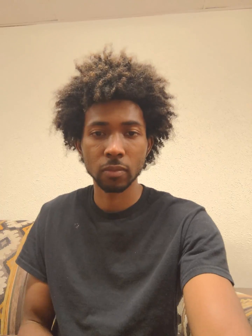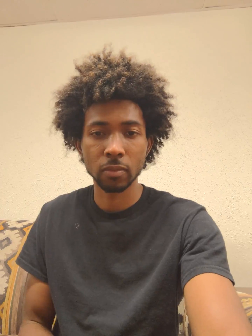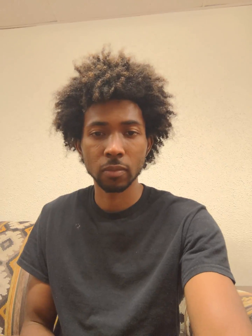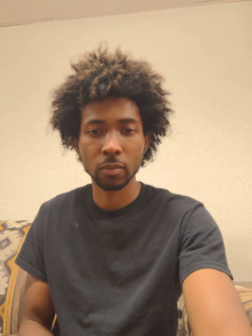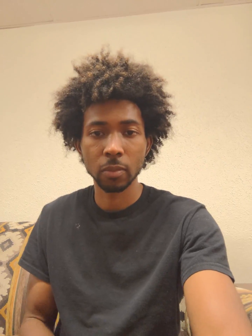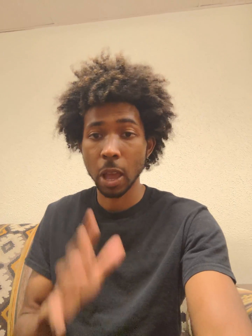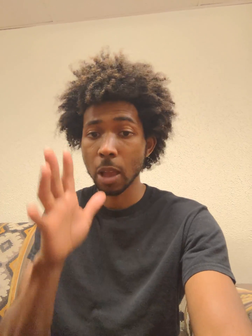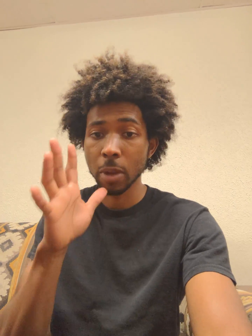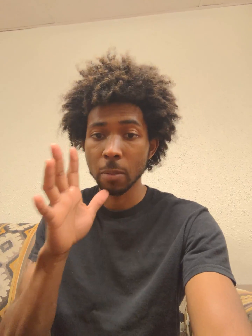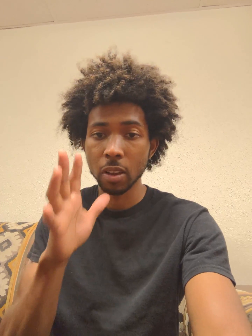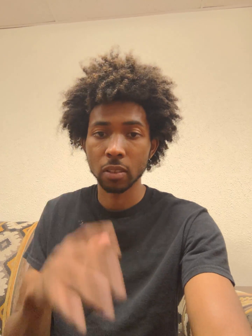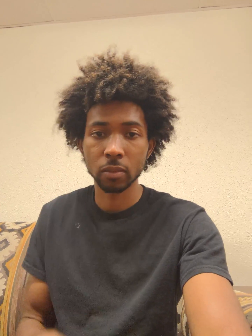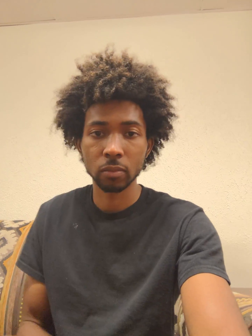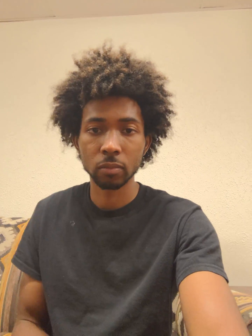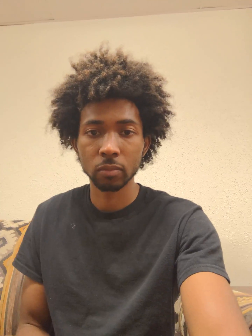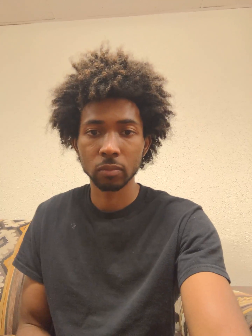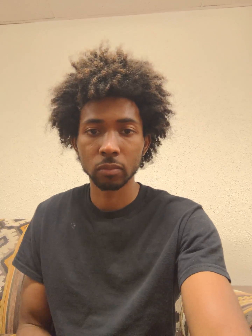mommy